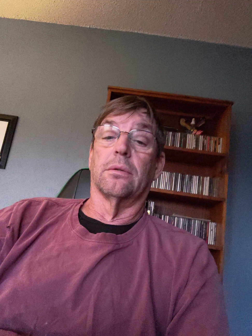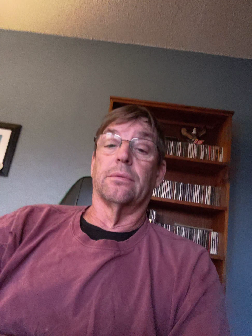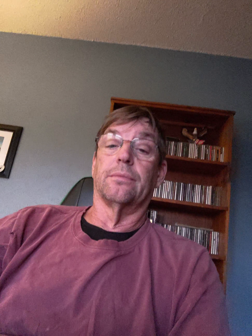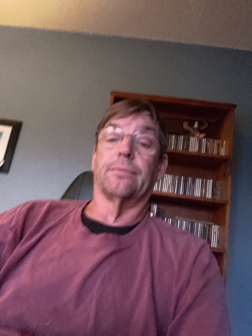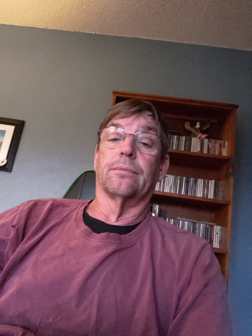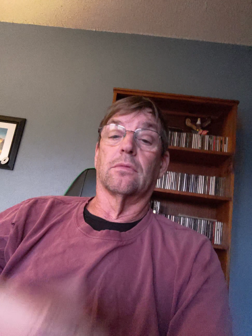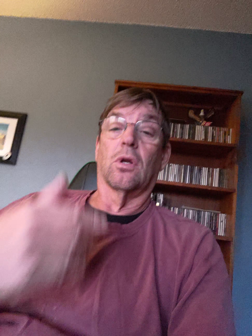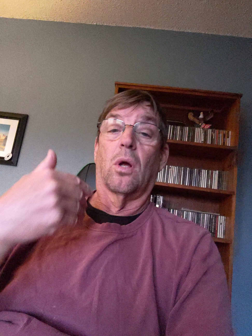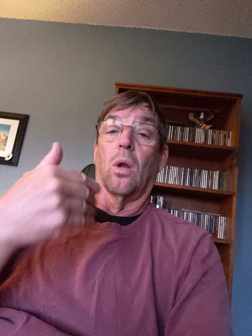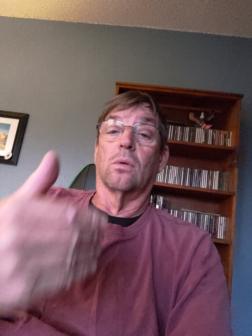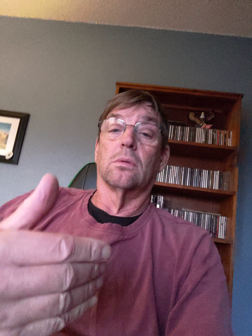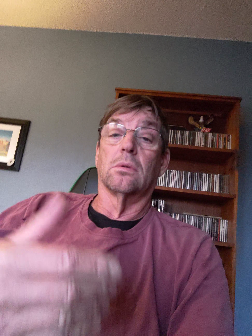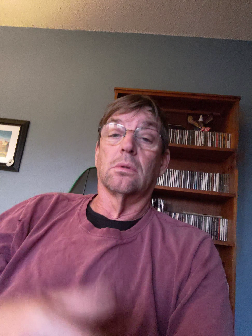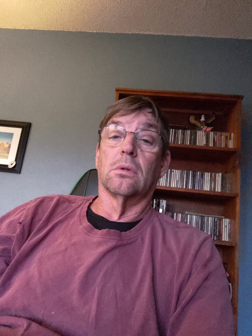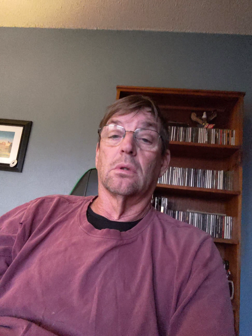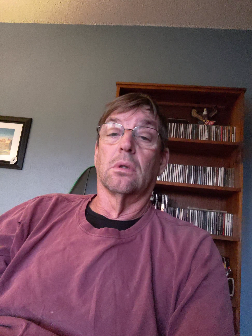close